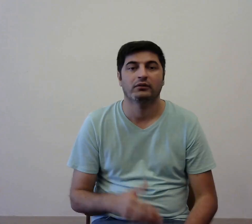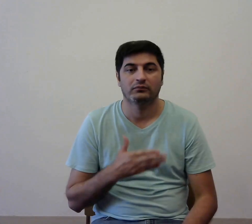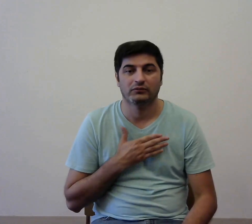mən